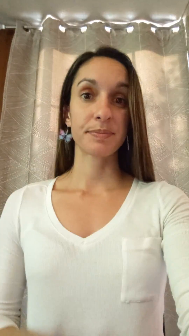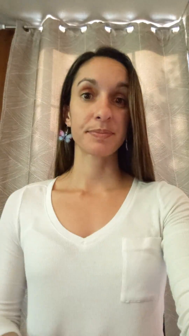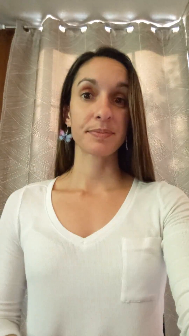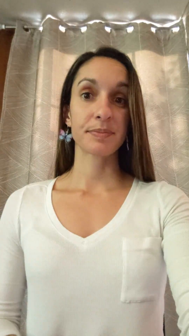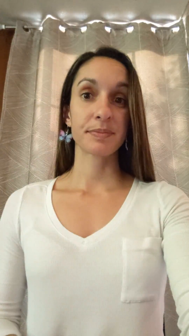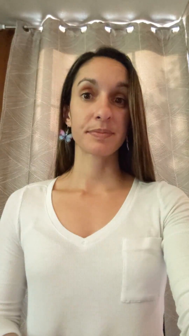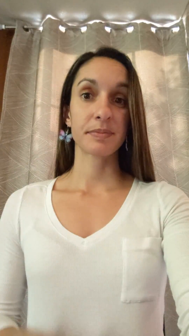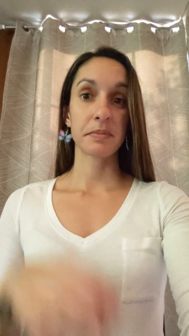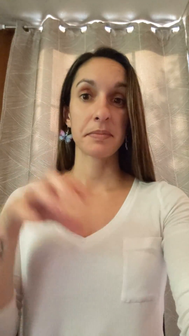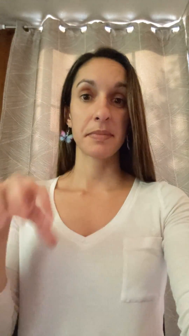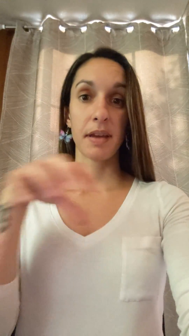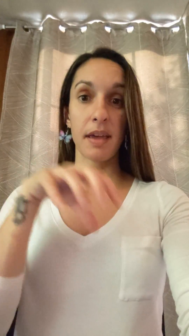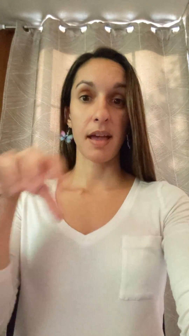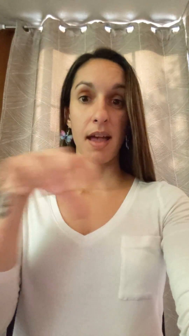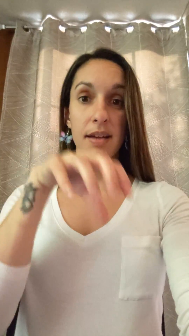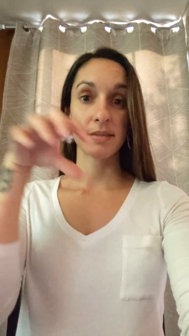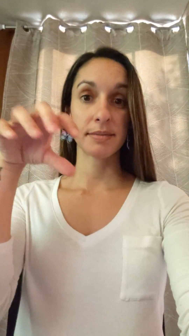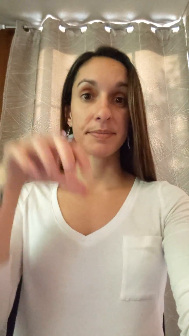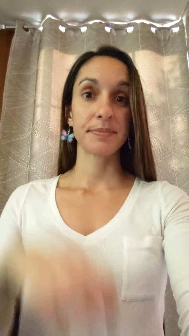block